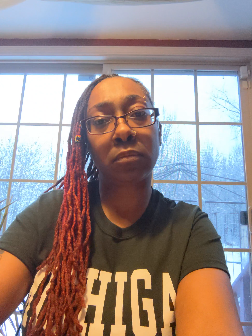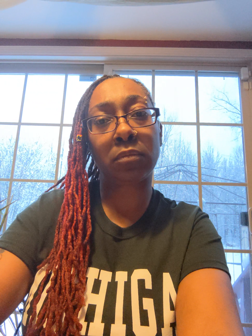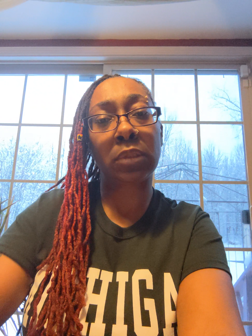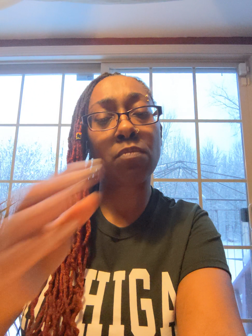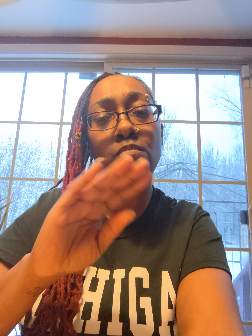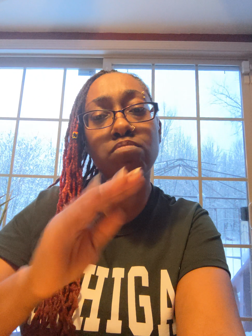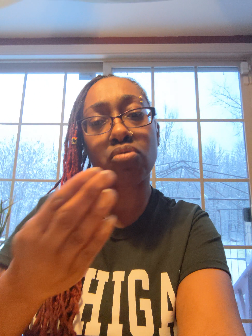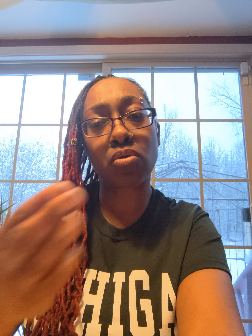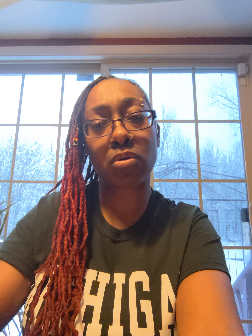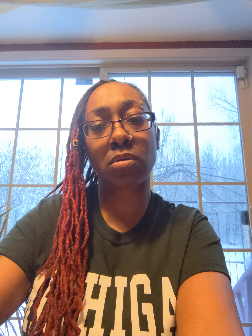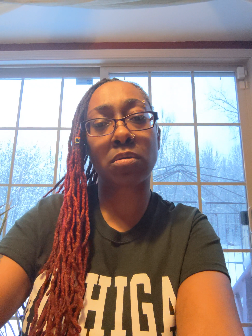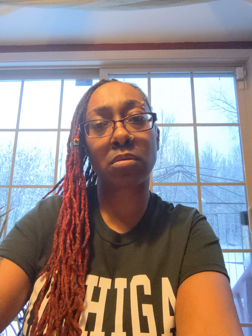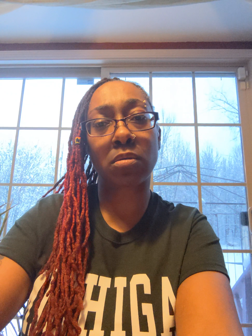book